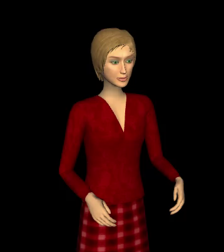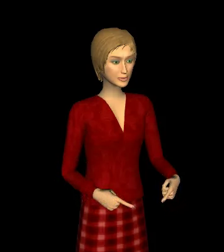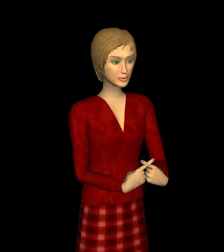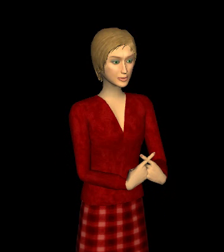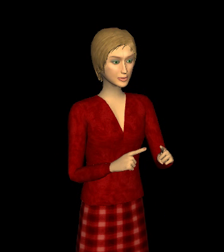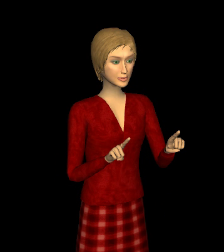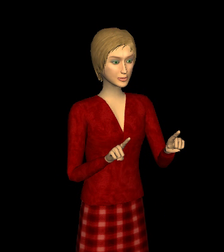مختلف